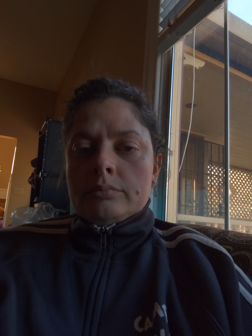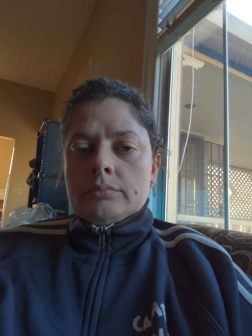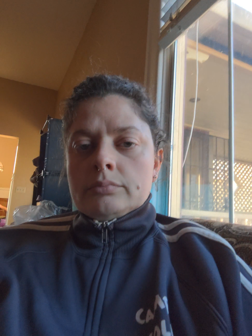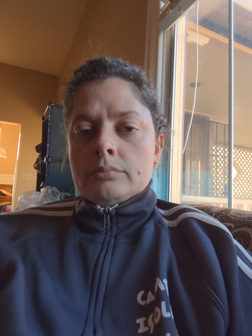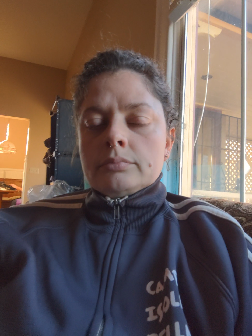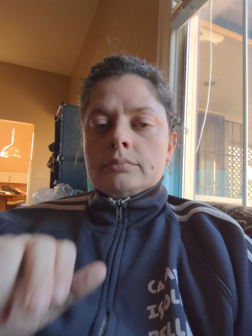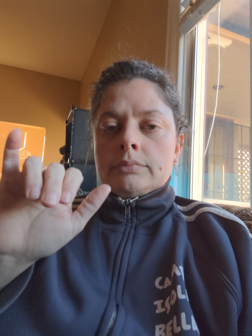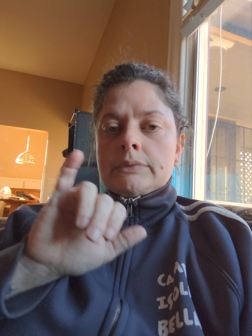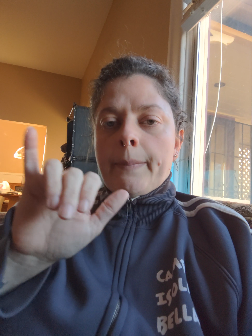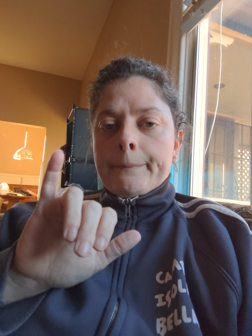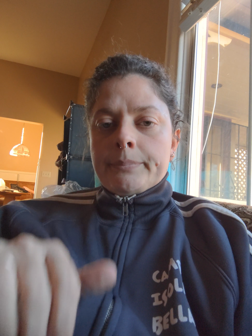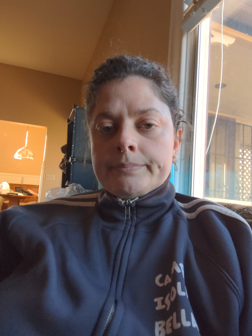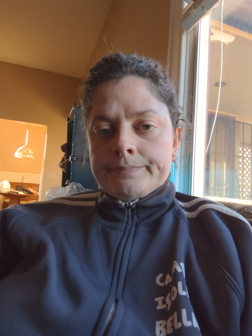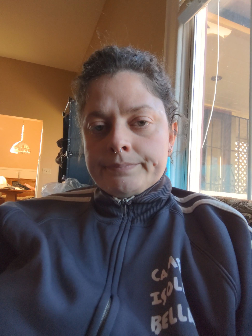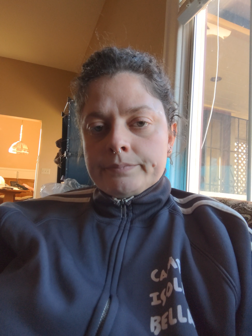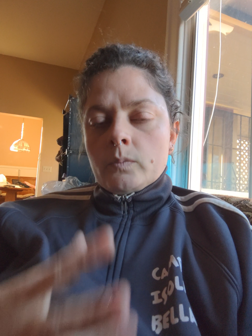same